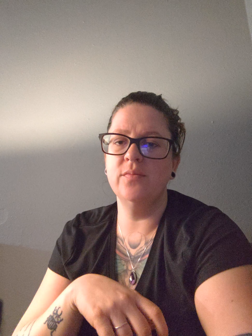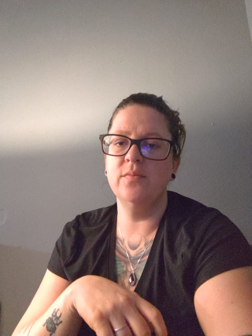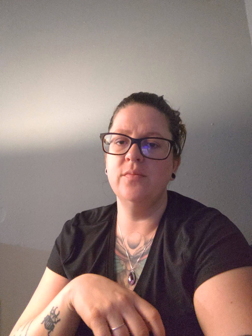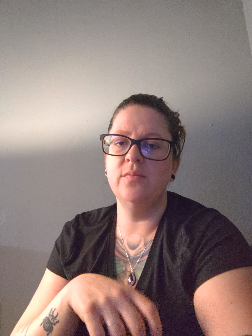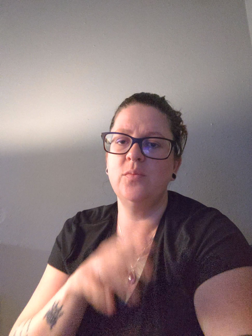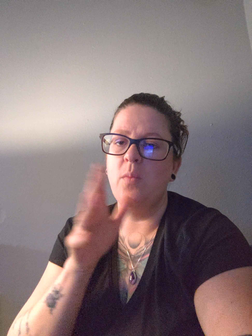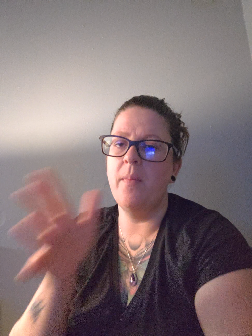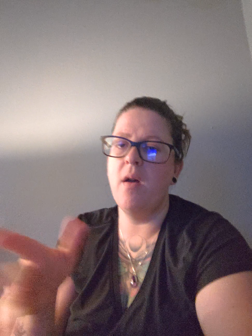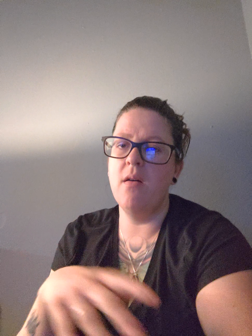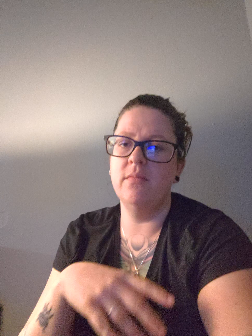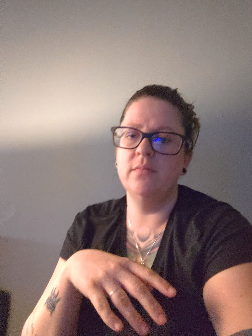grandma